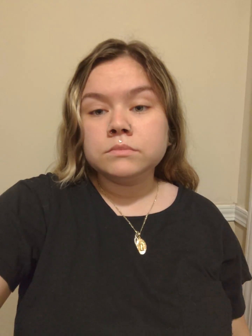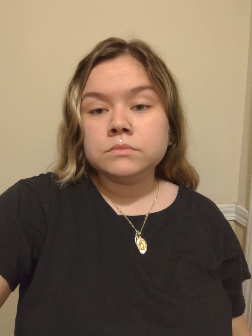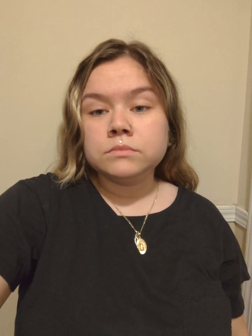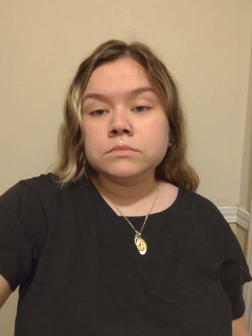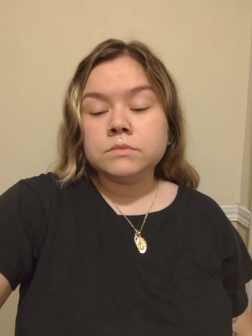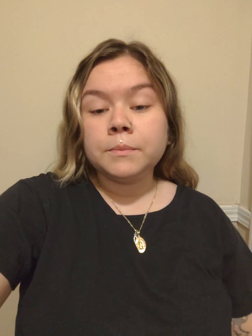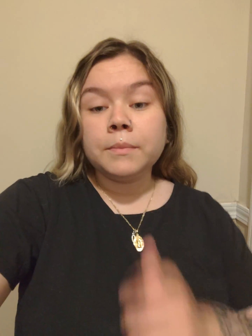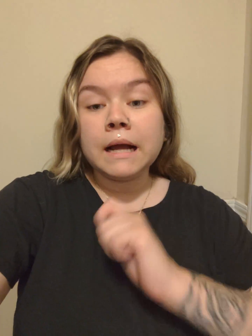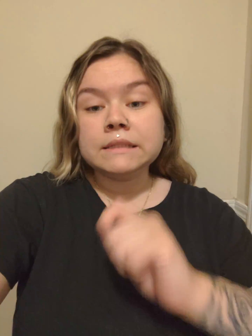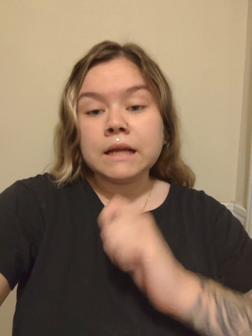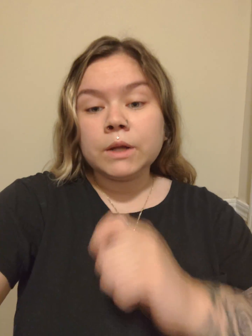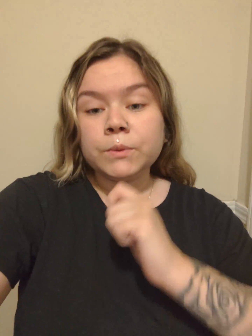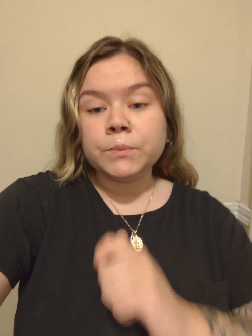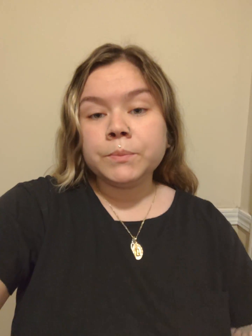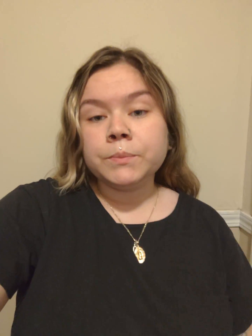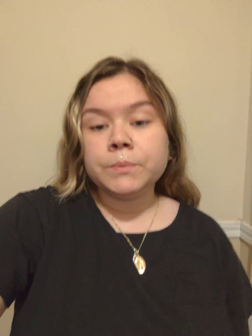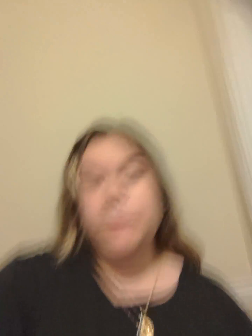popsicle